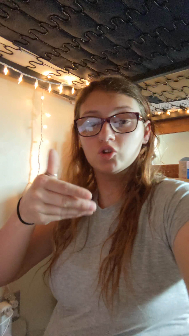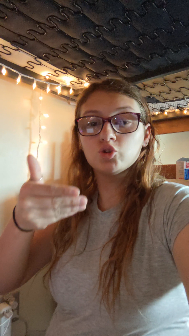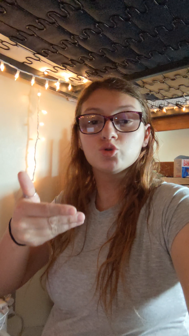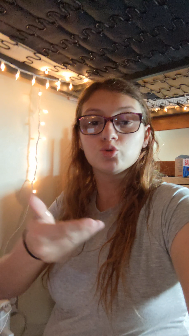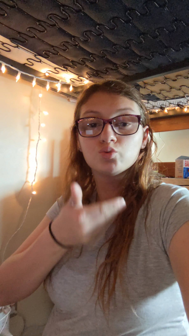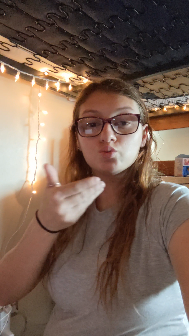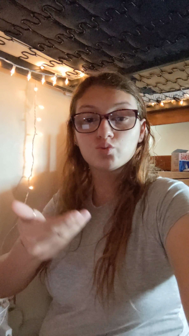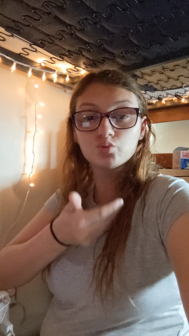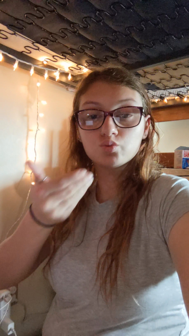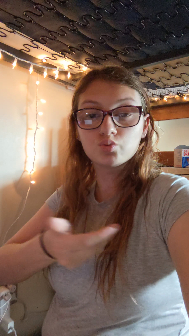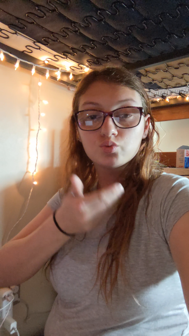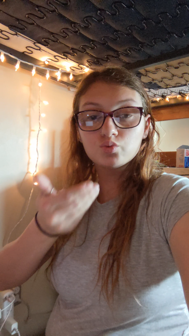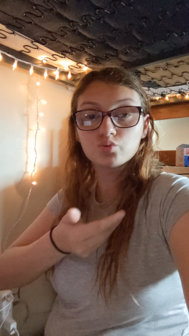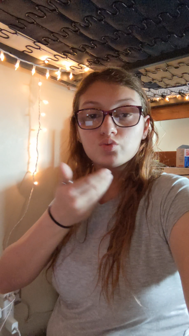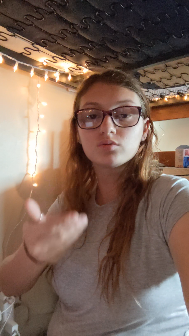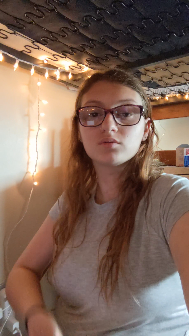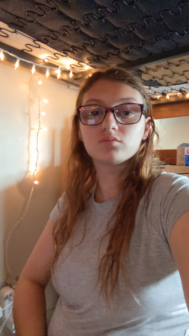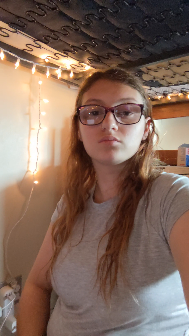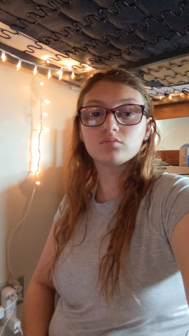new